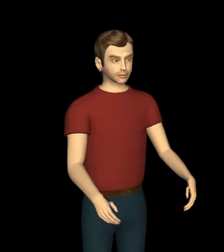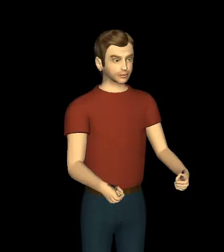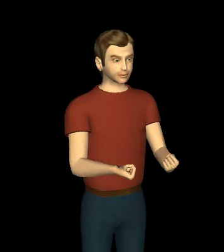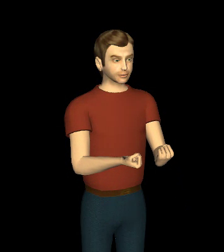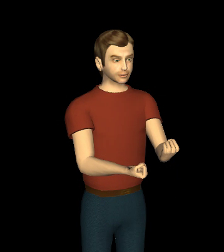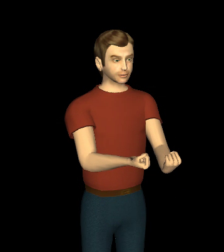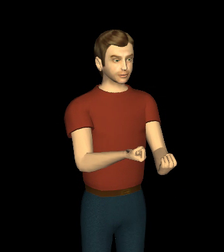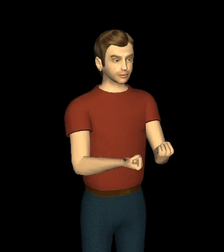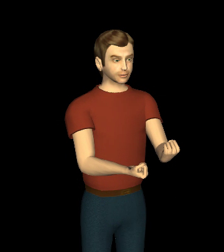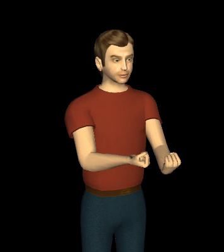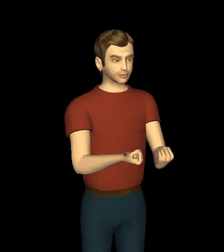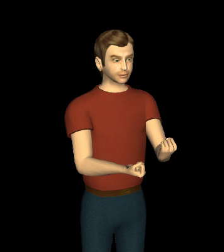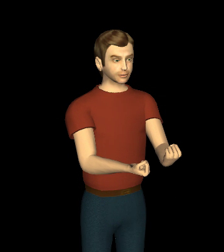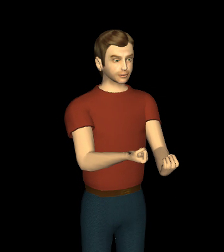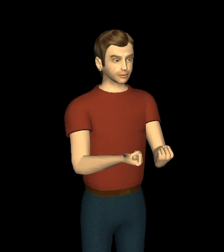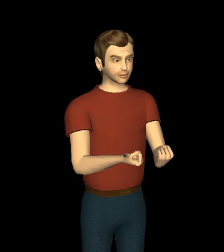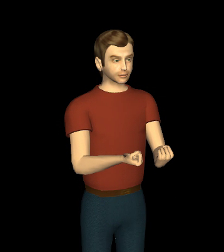يعاني